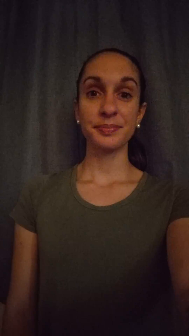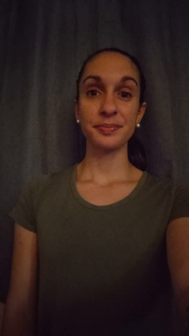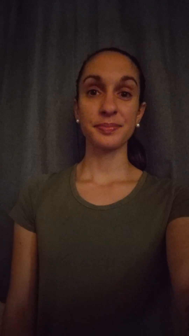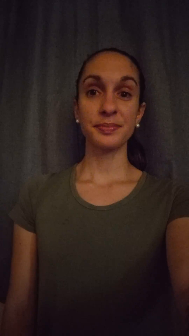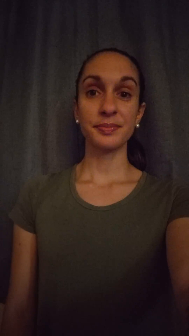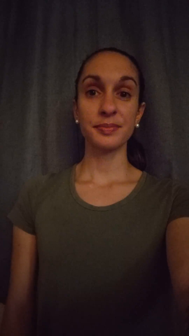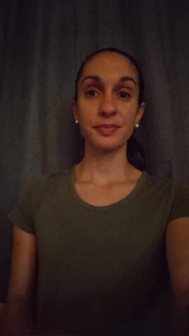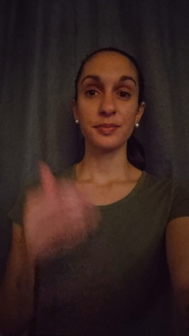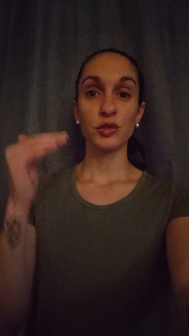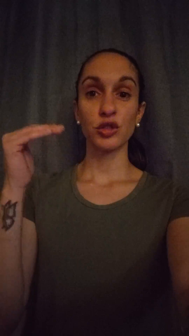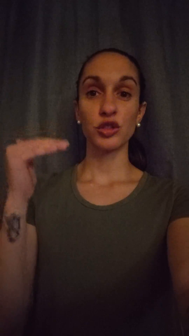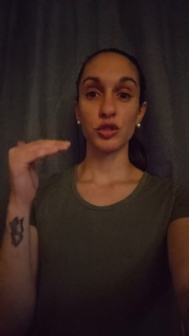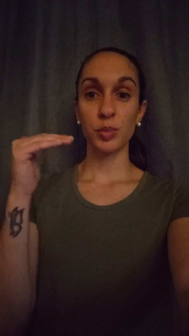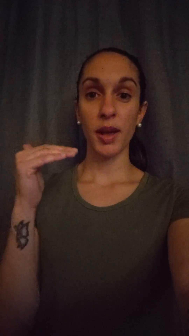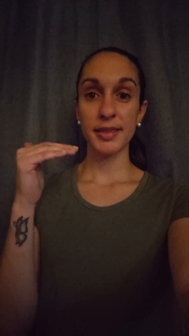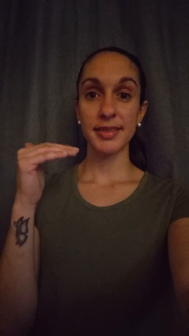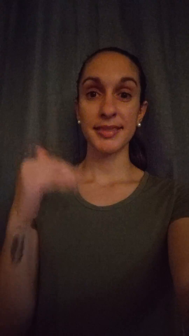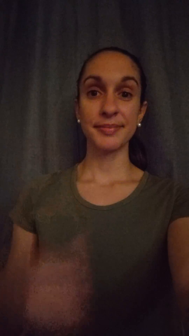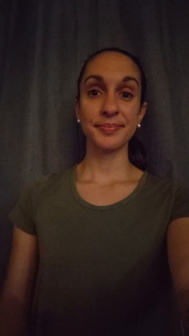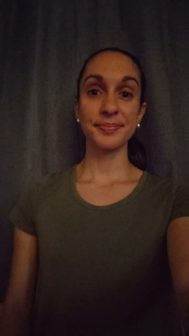short